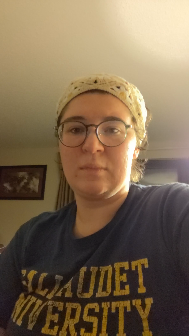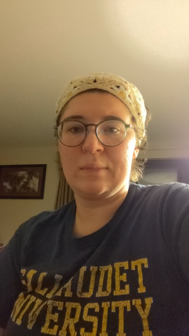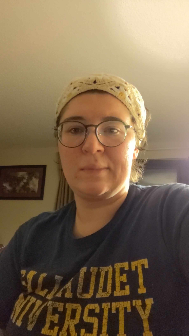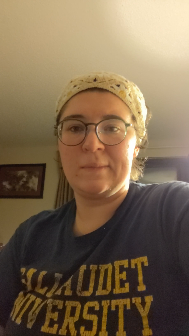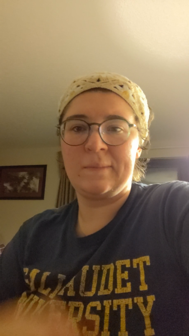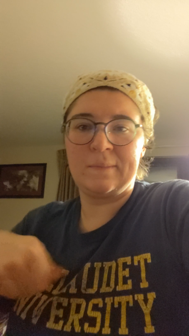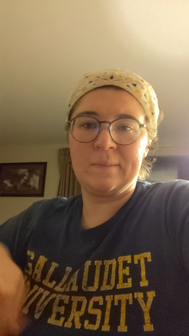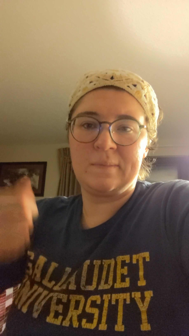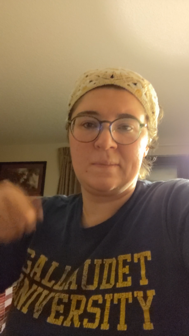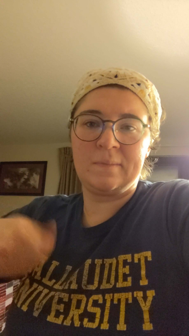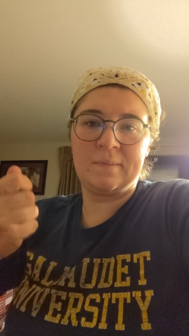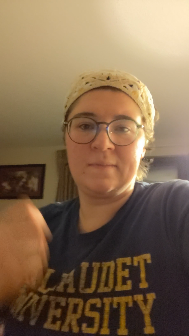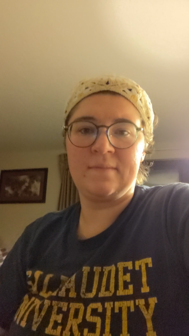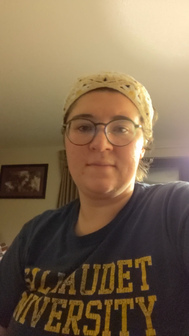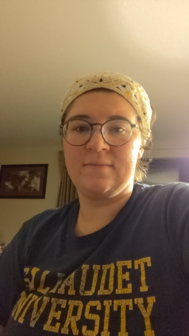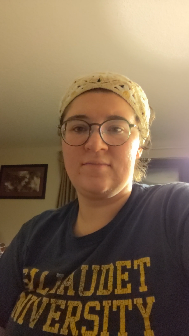shovel